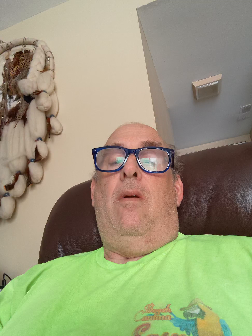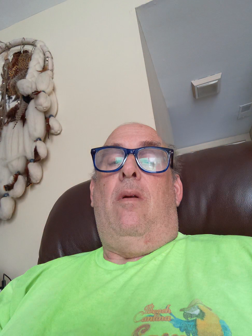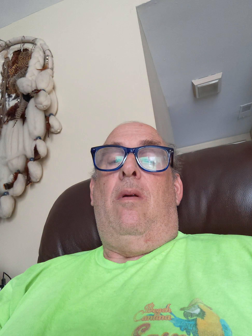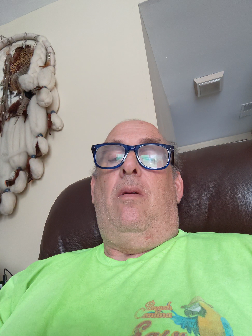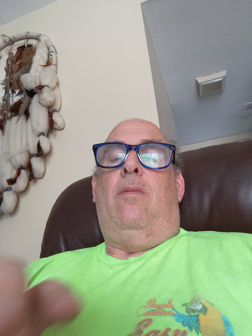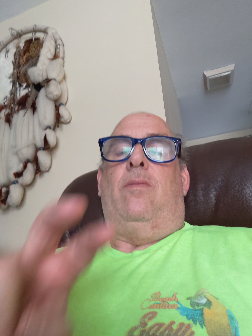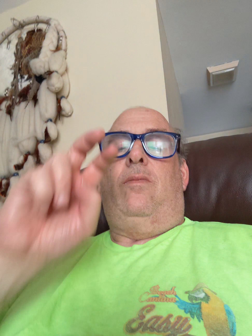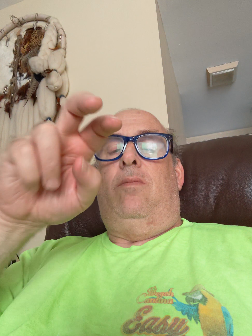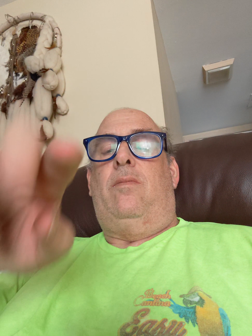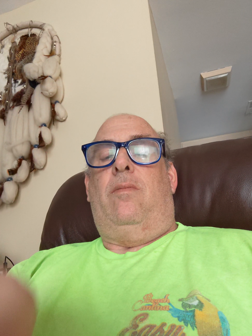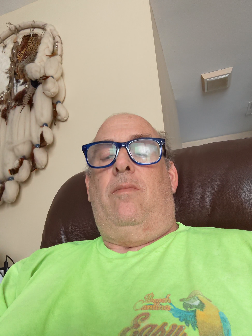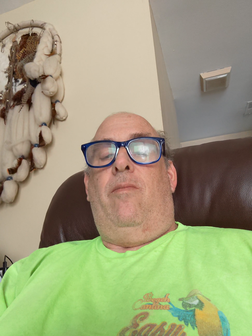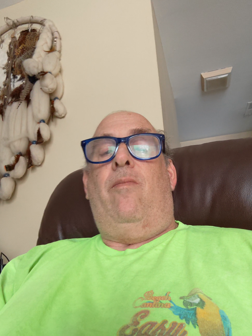jump